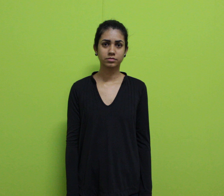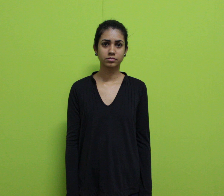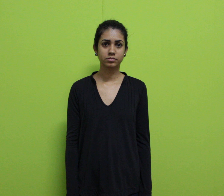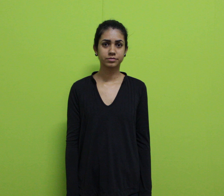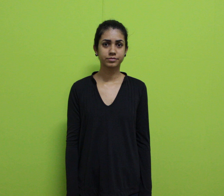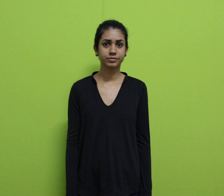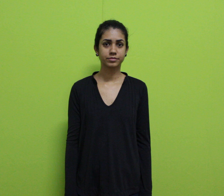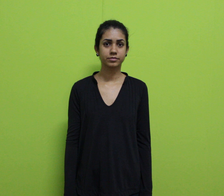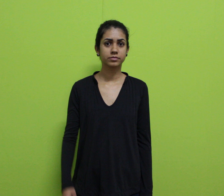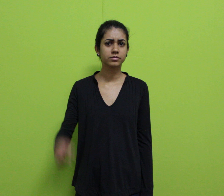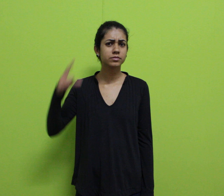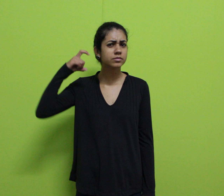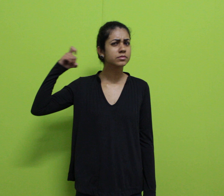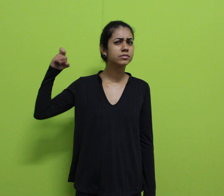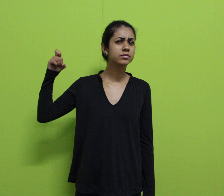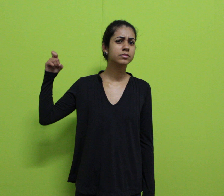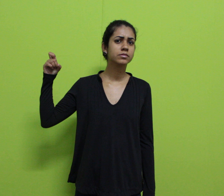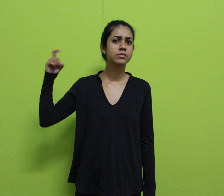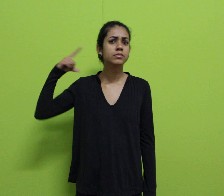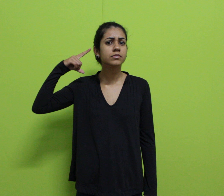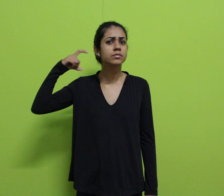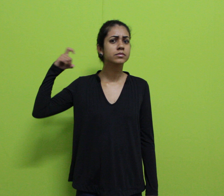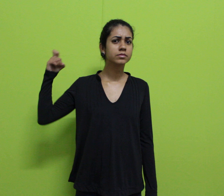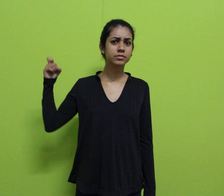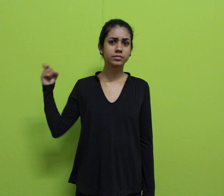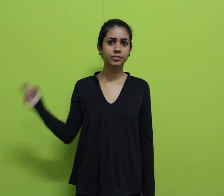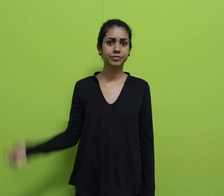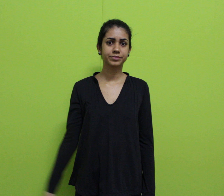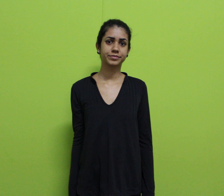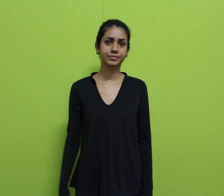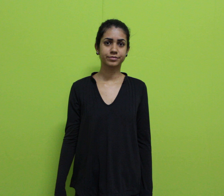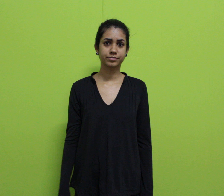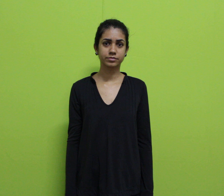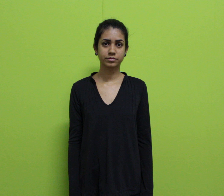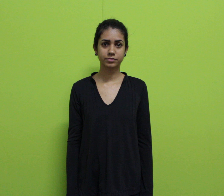barulho